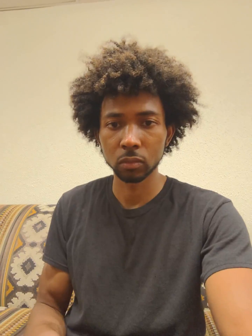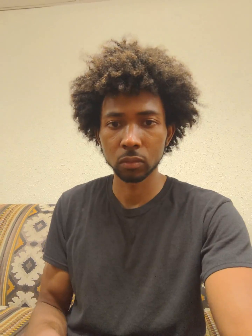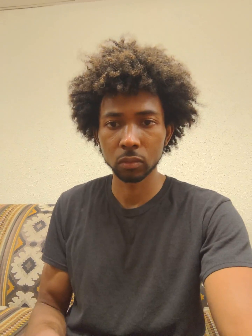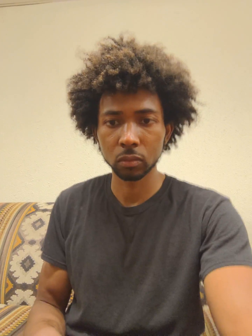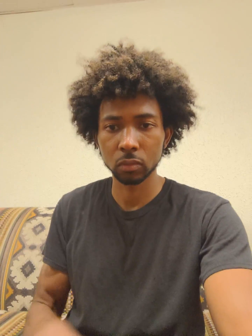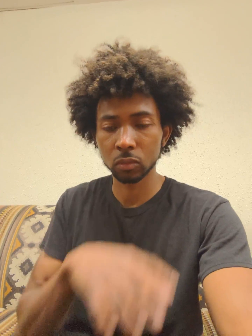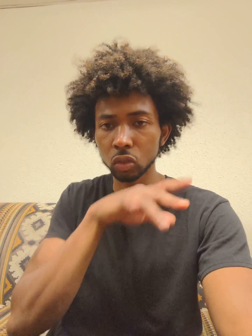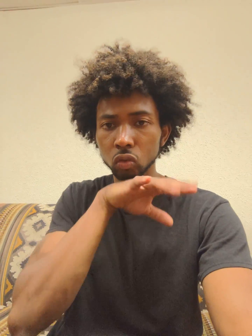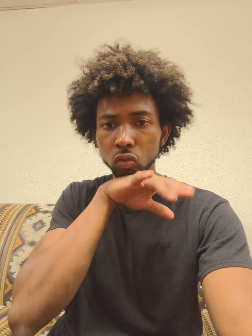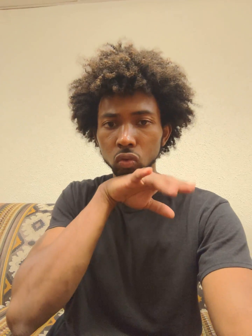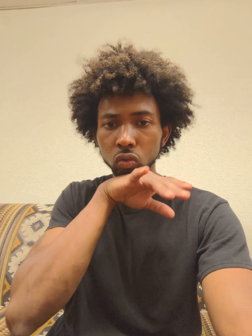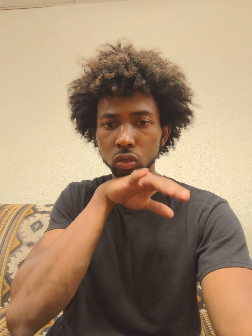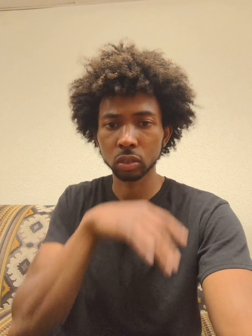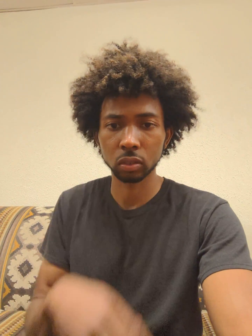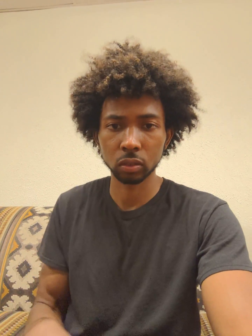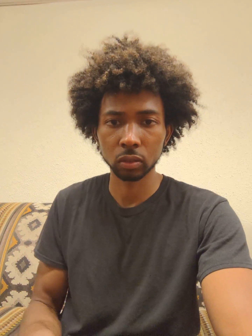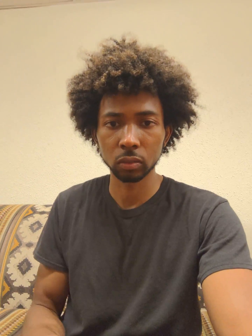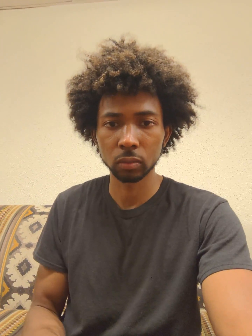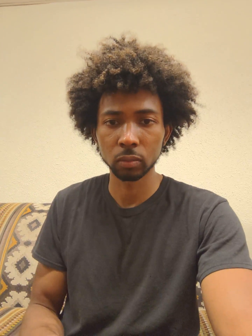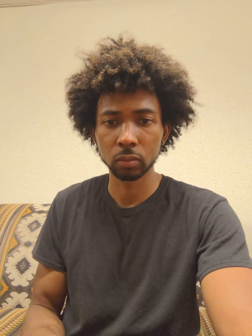naughty